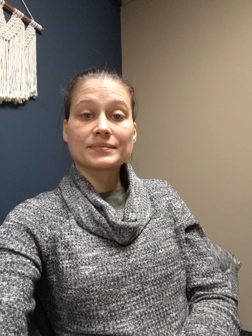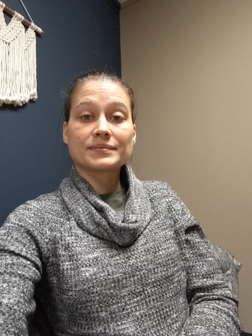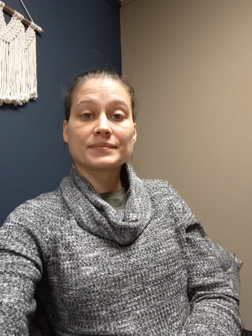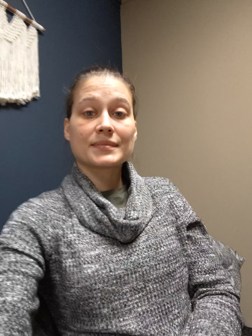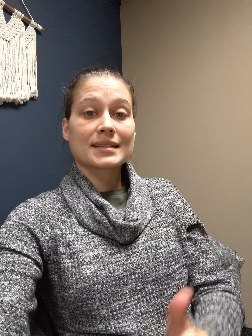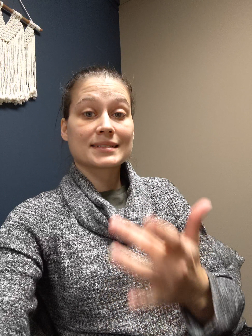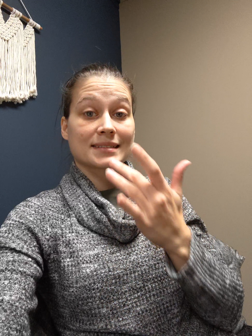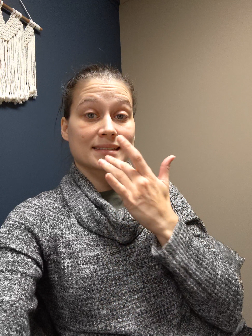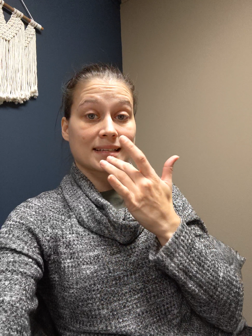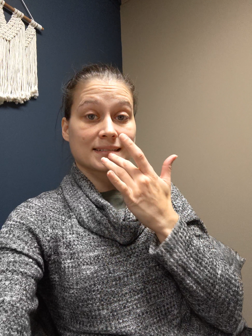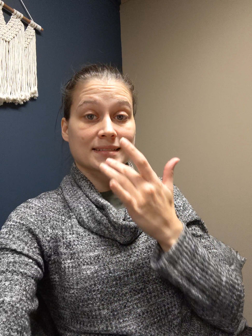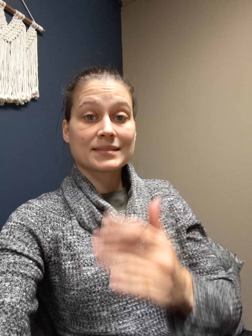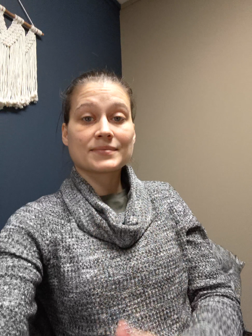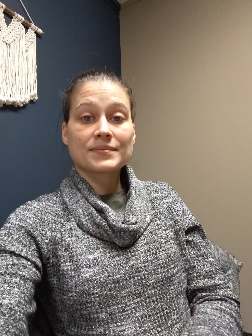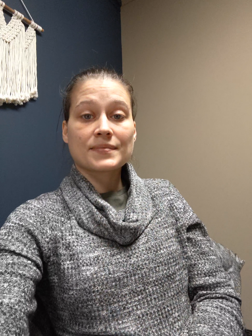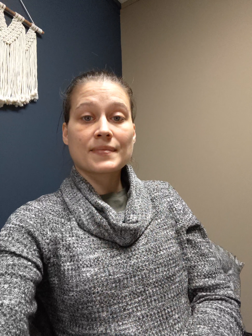taste